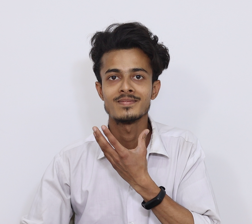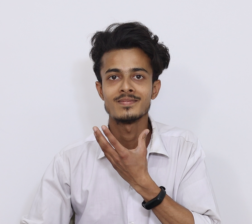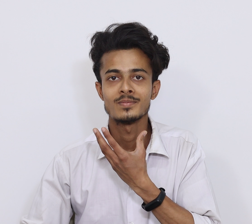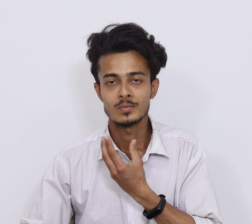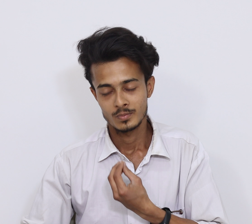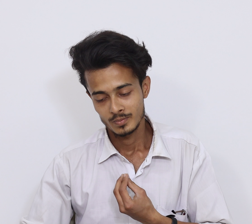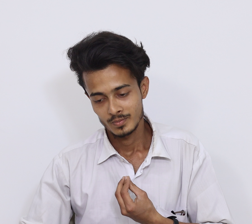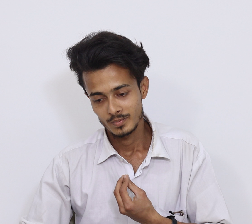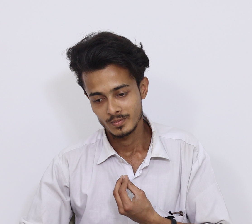sad